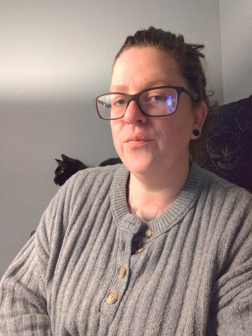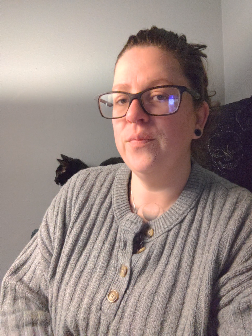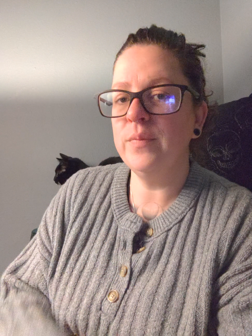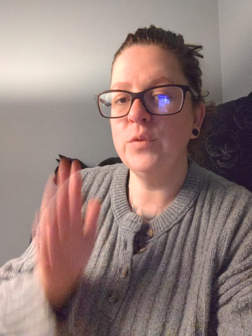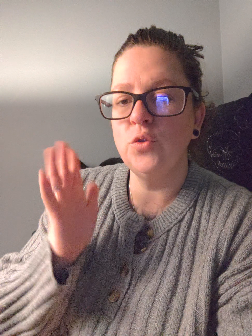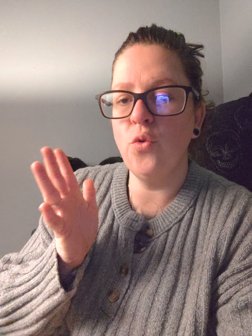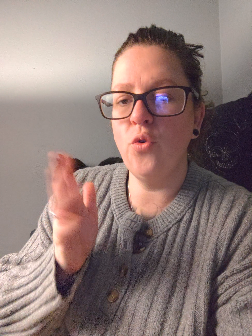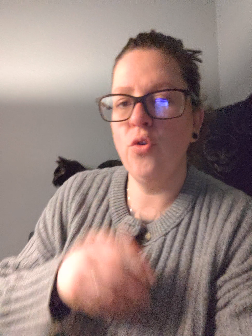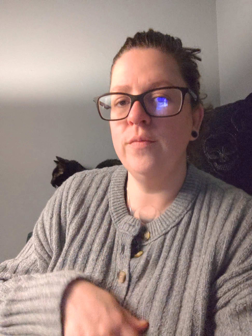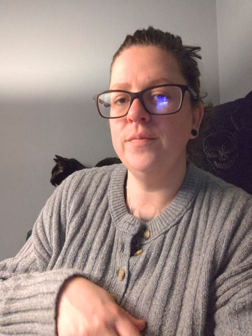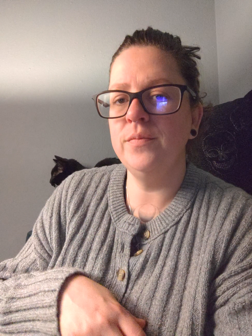talk